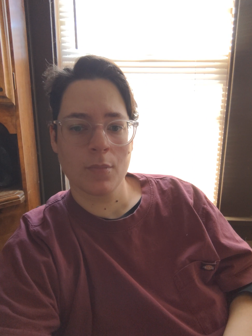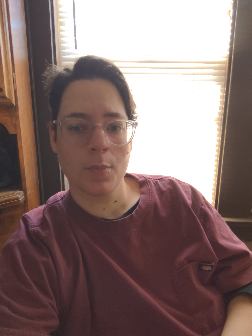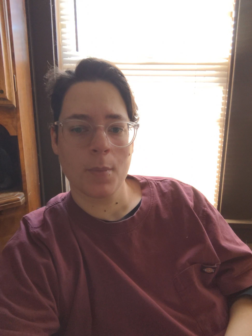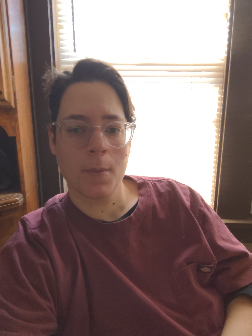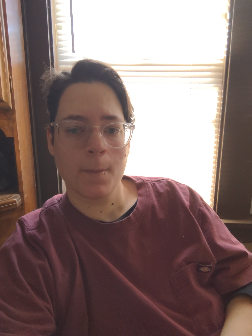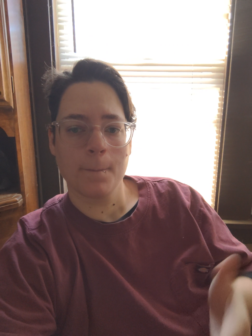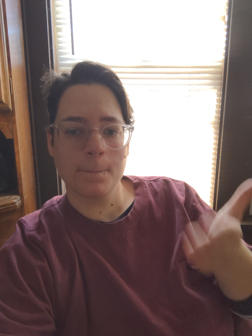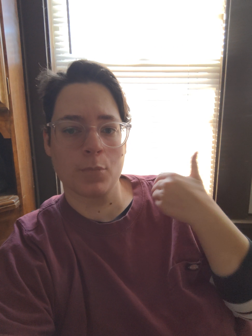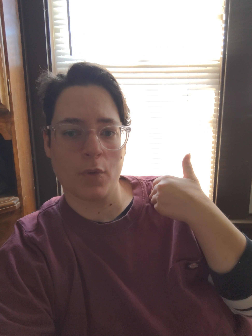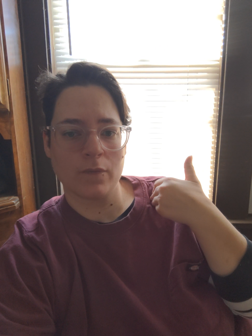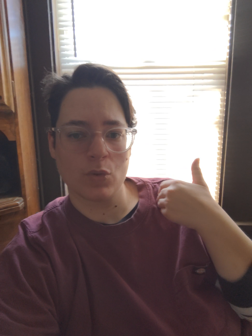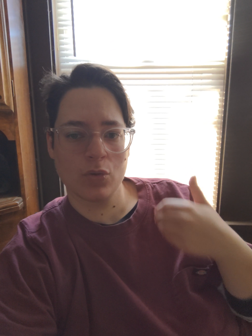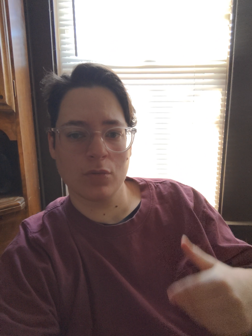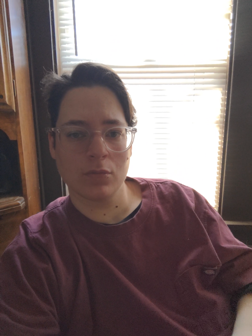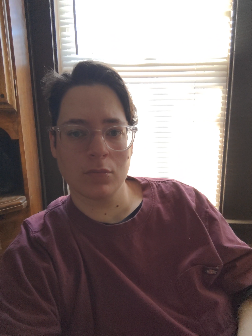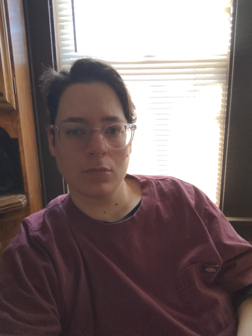before